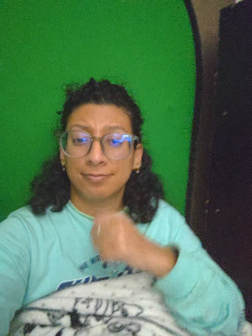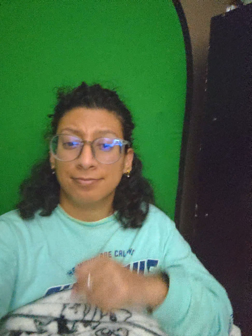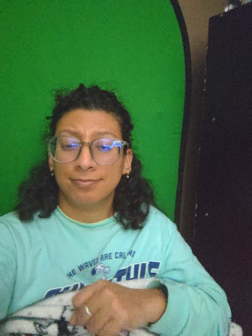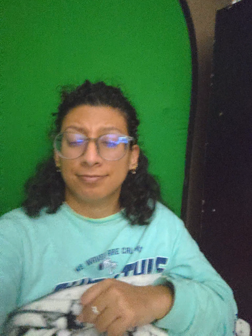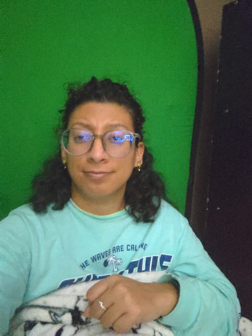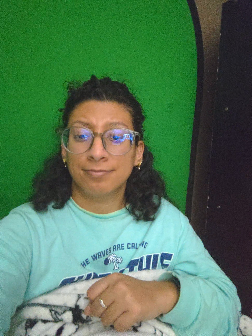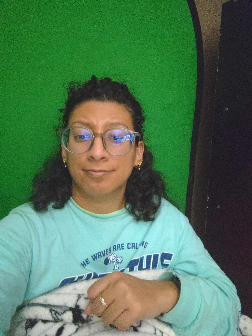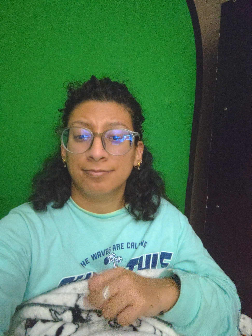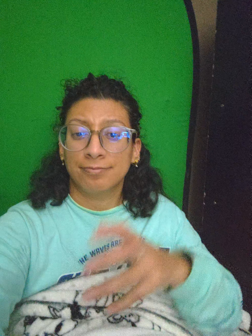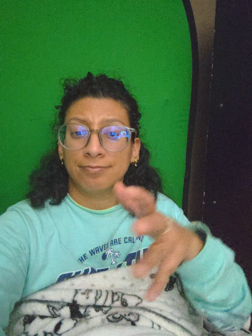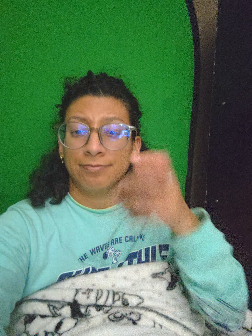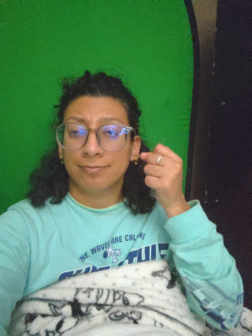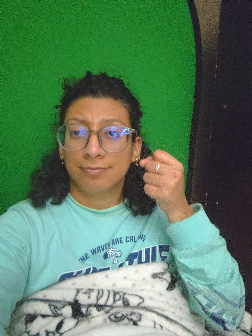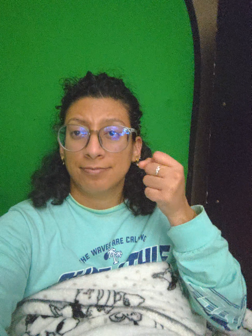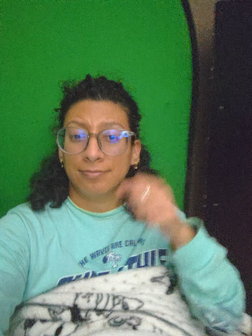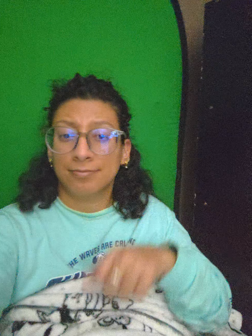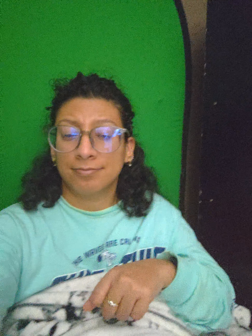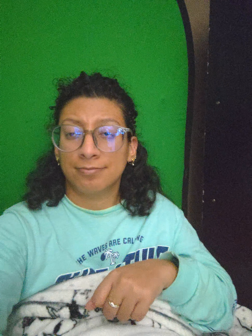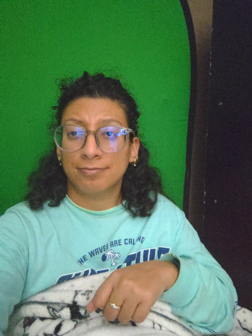fast